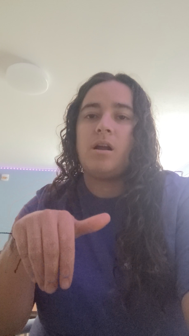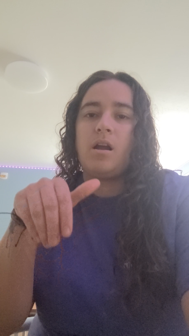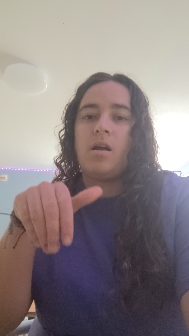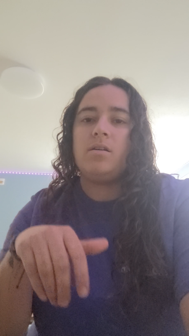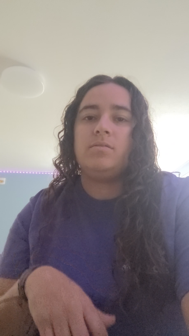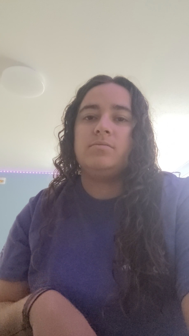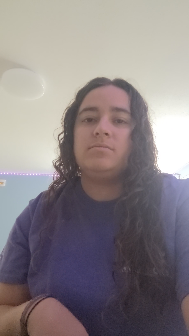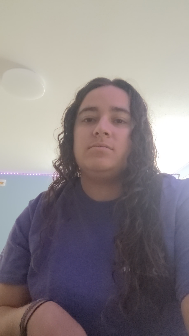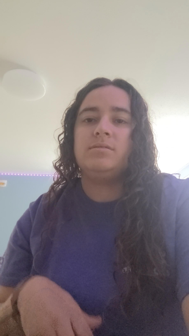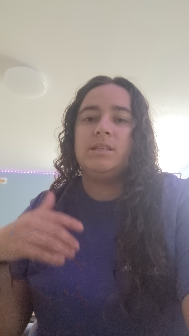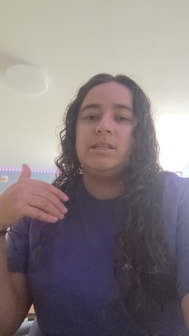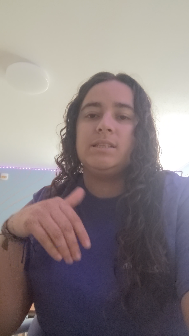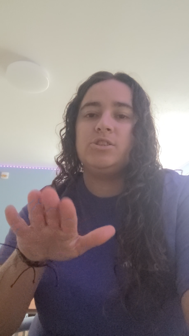enter